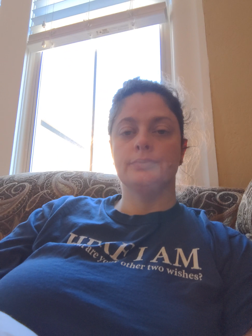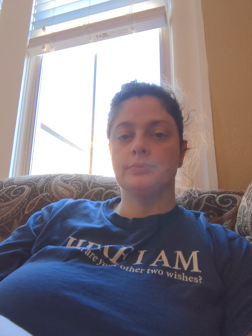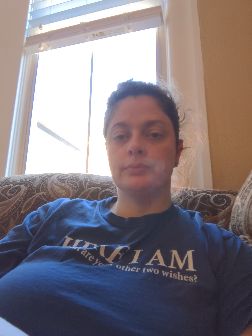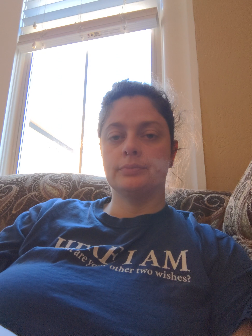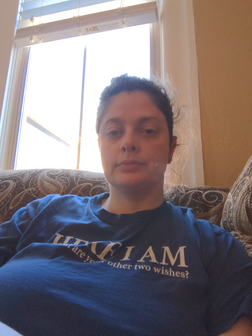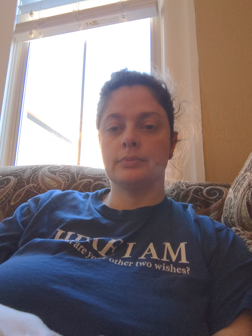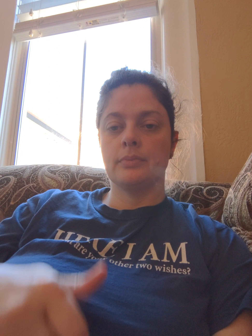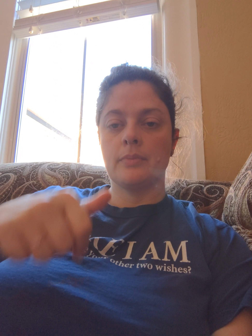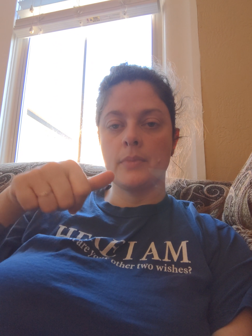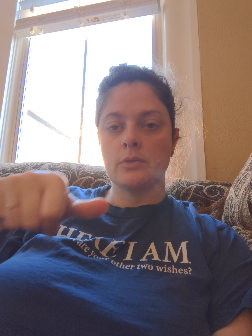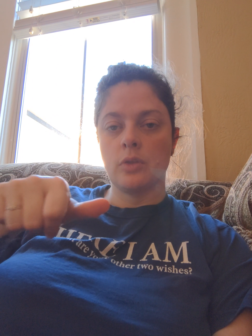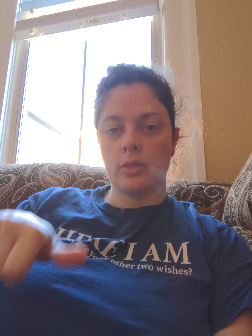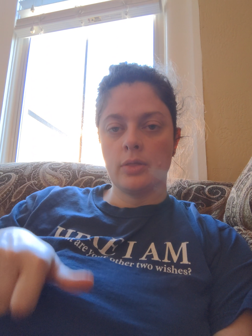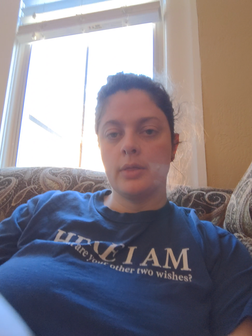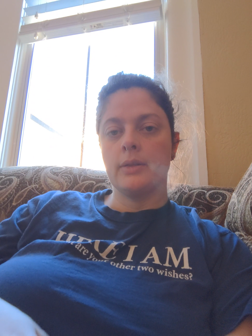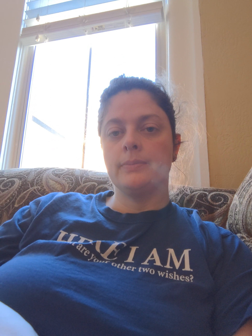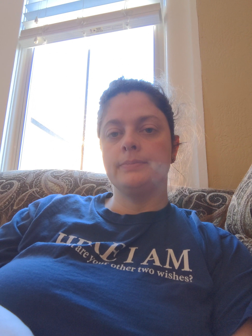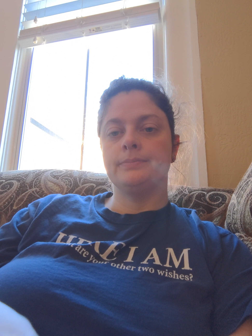puzzle